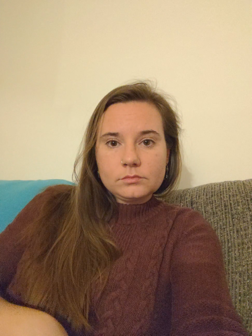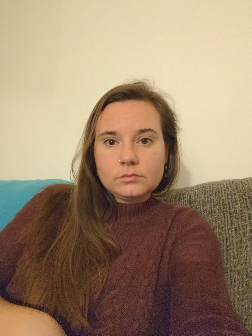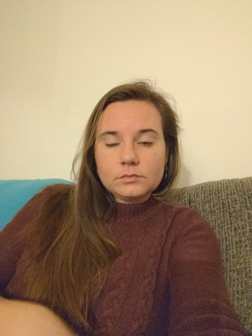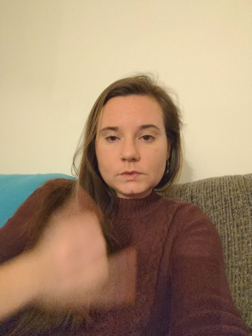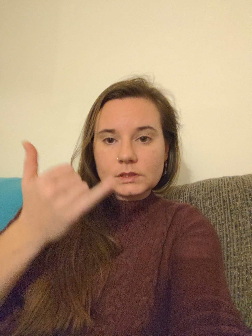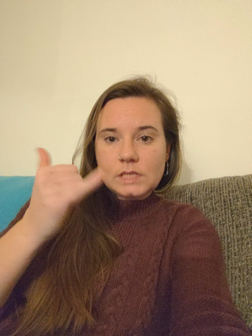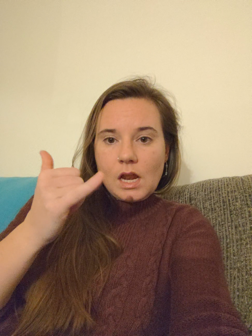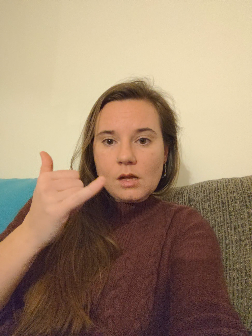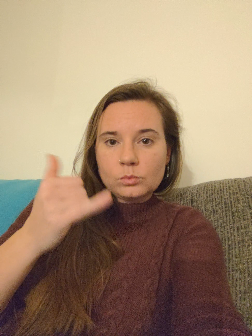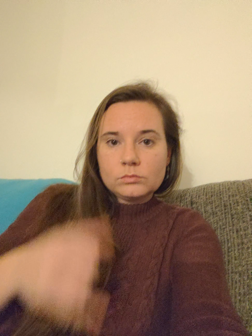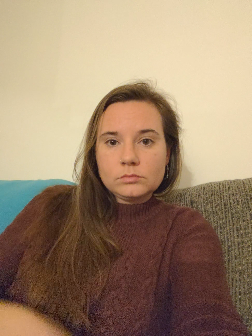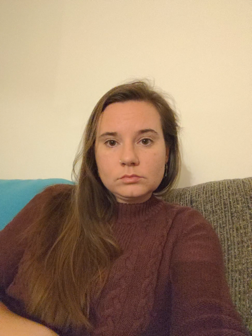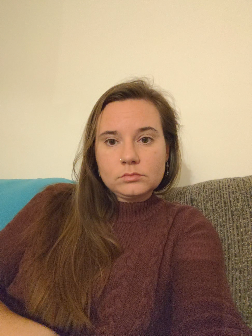yellow